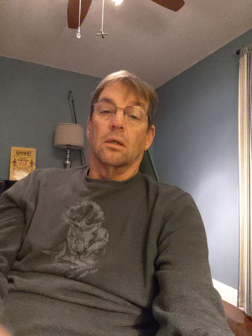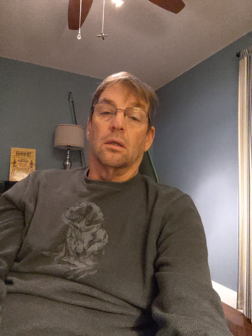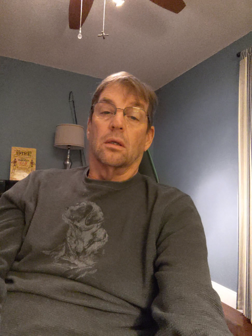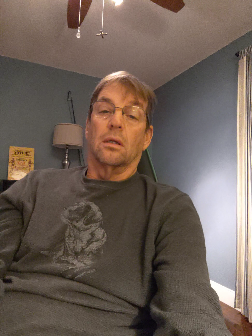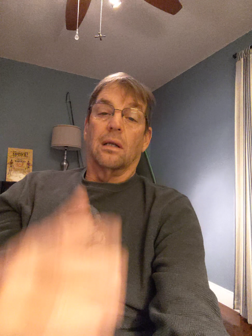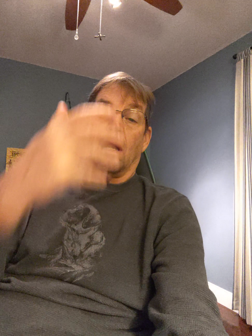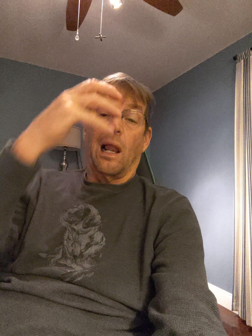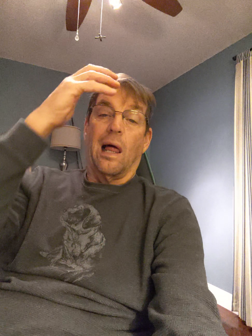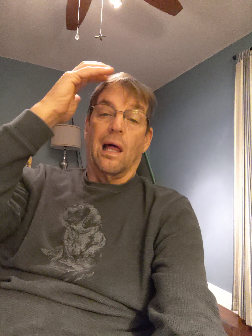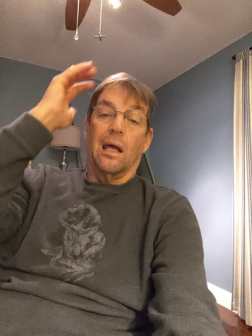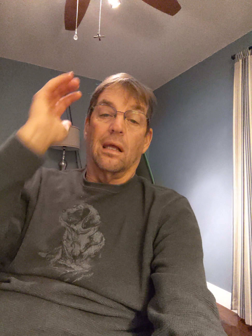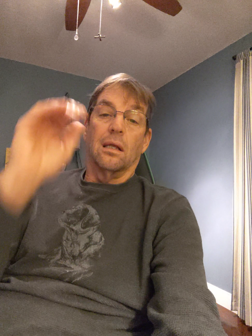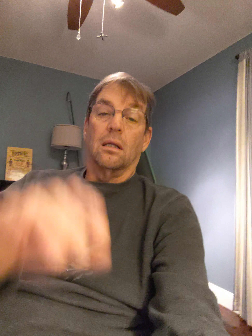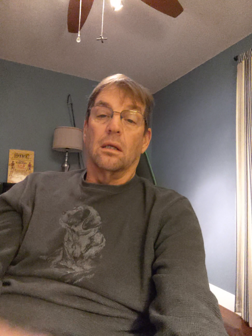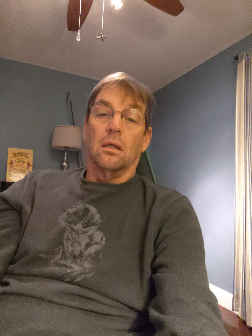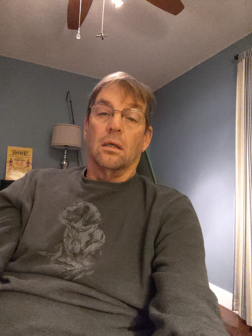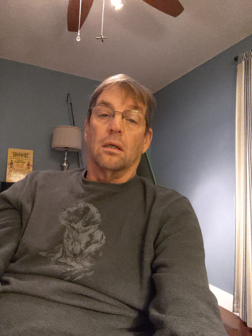lion